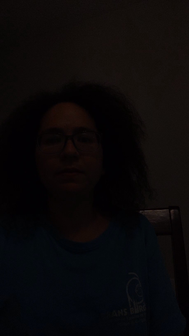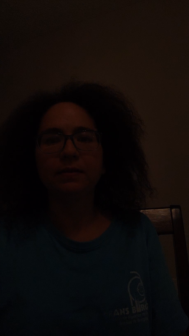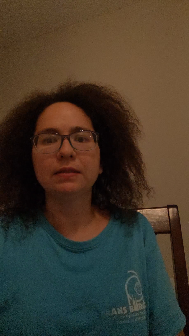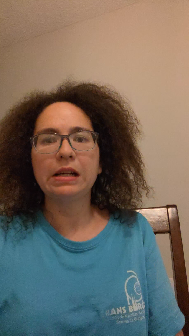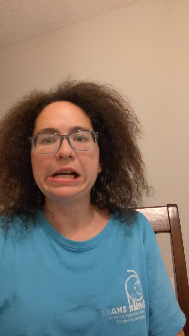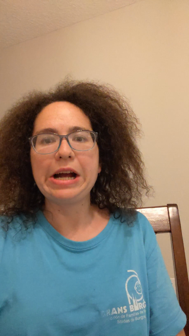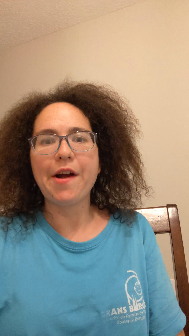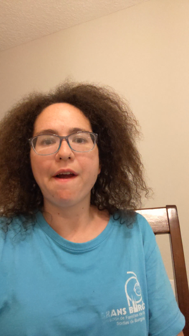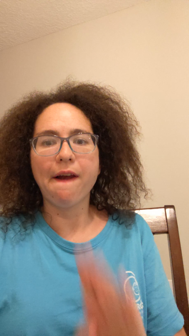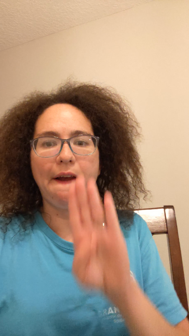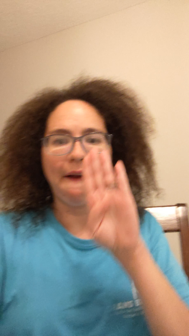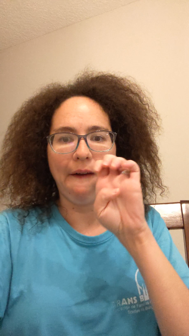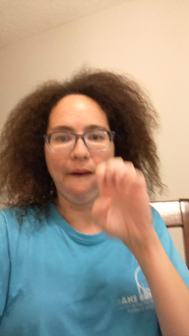be